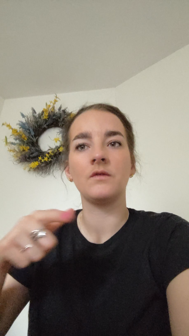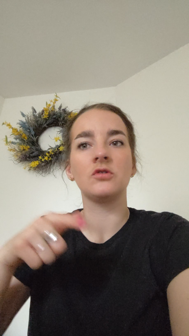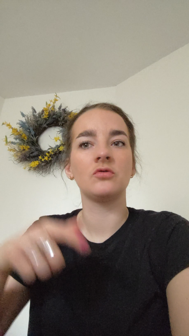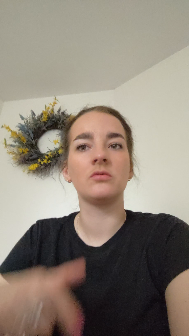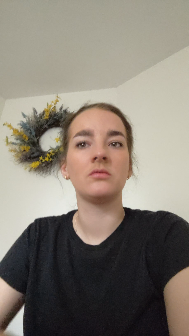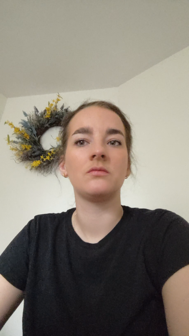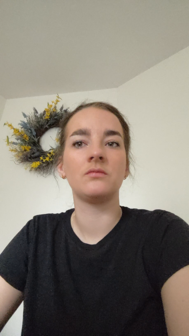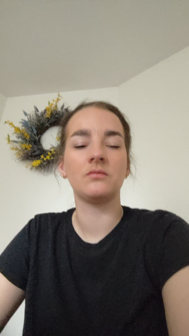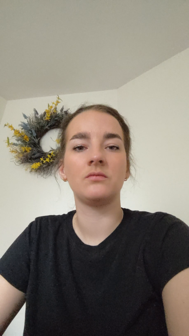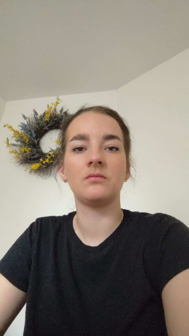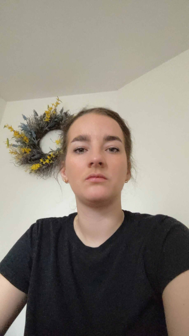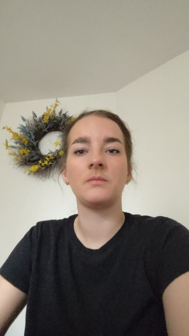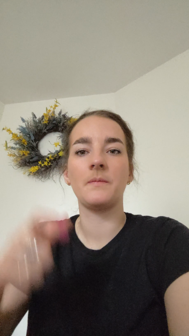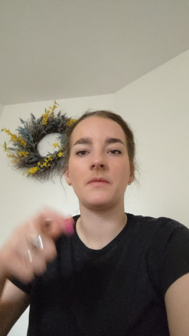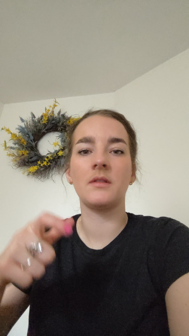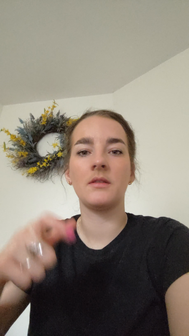plate